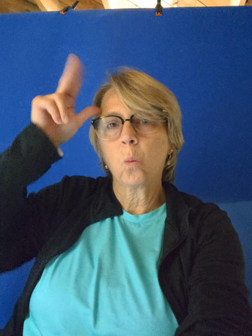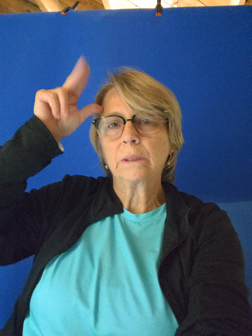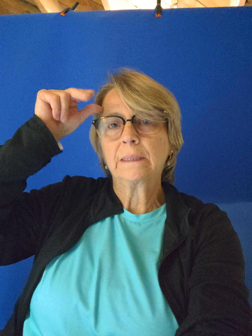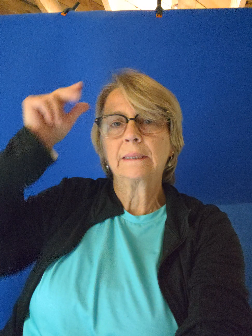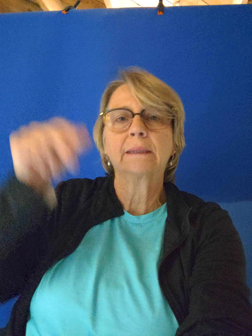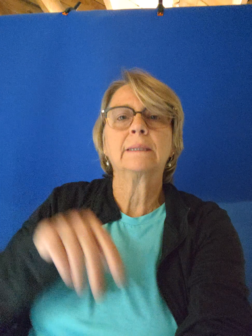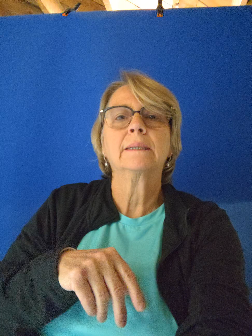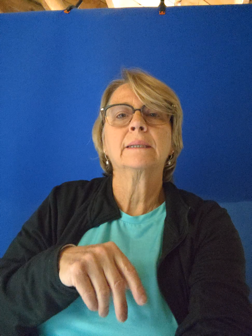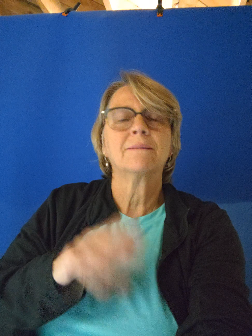horse